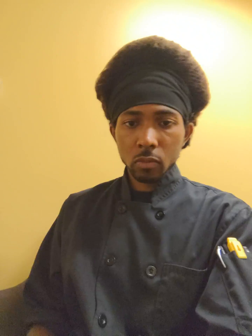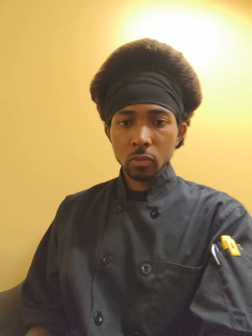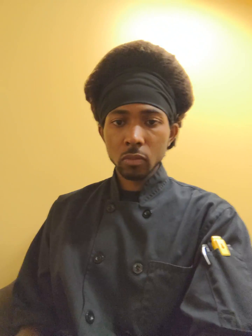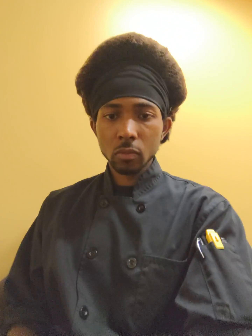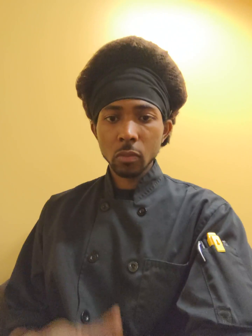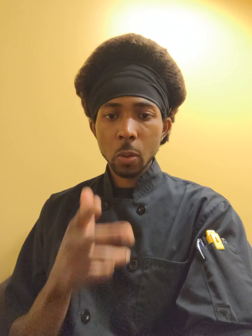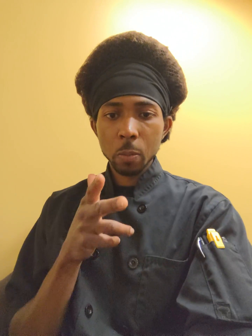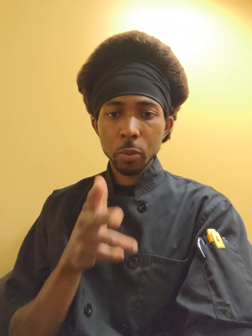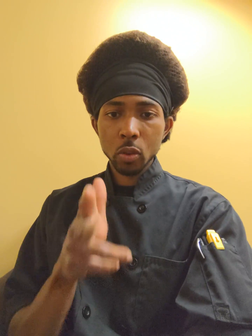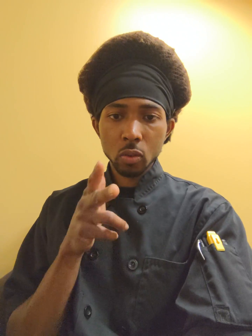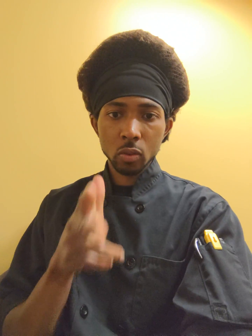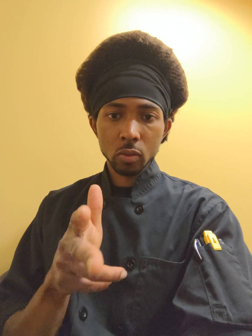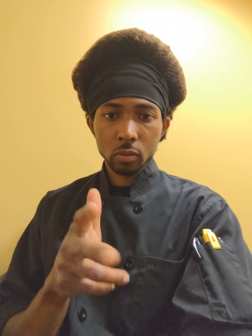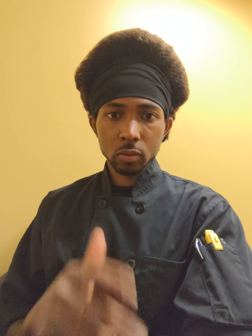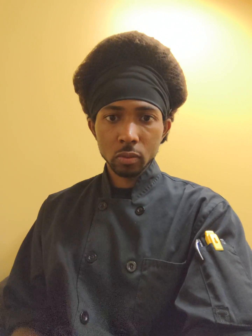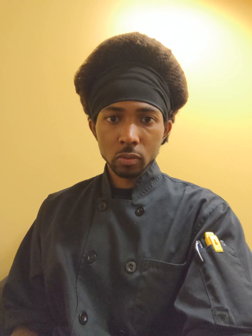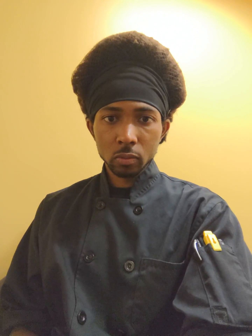garage